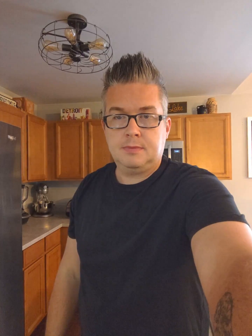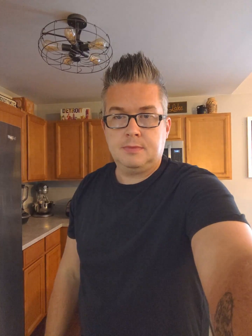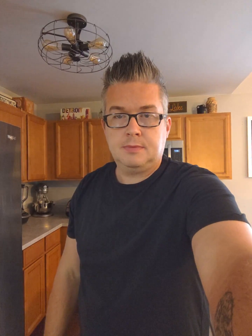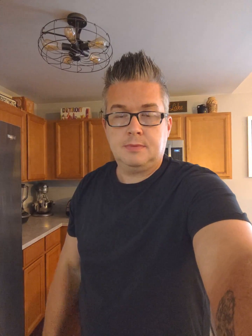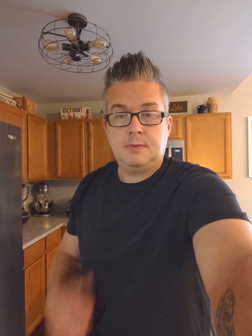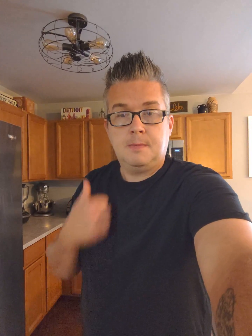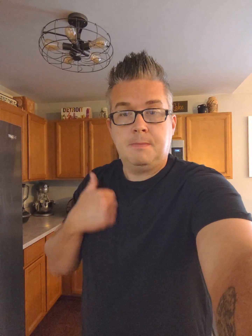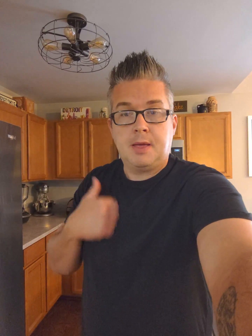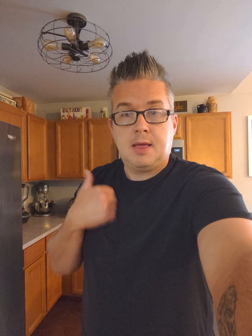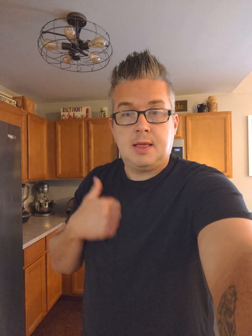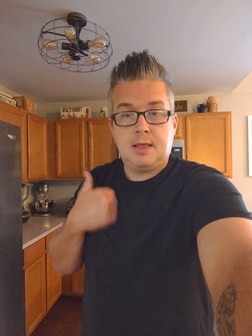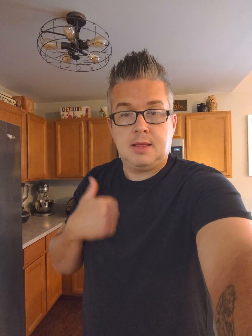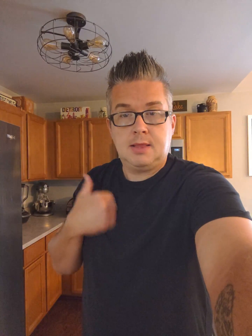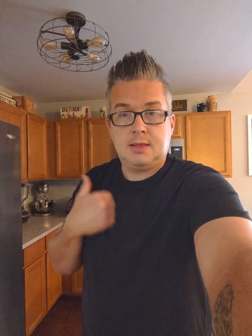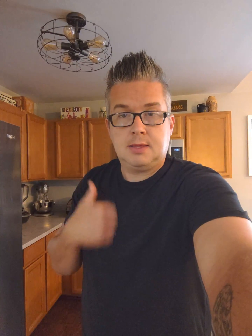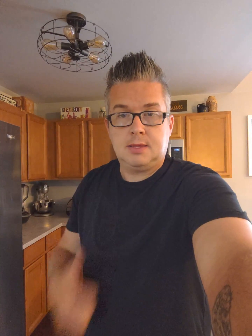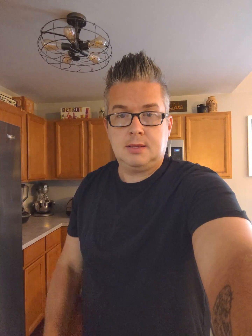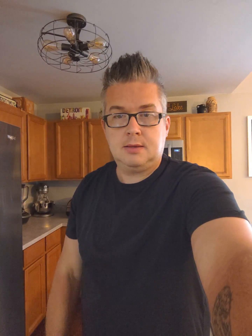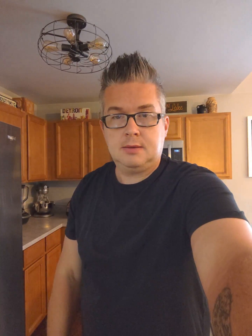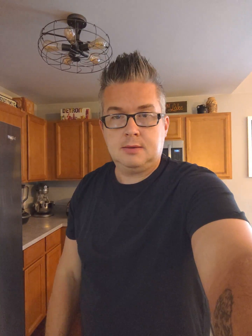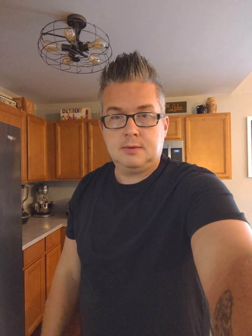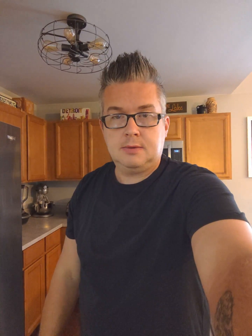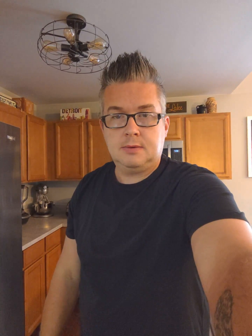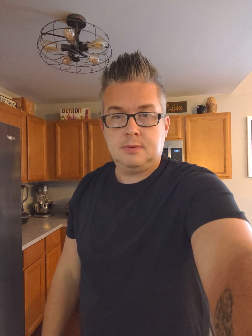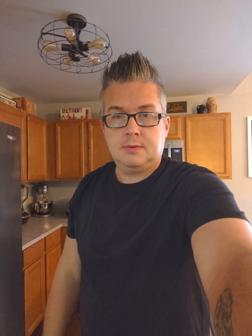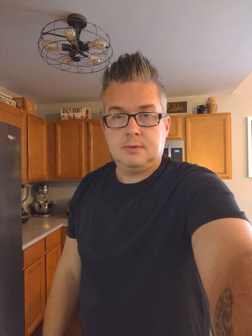bathtub